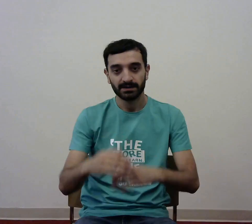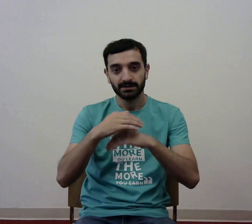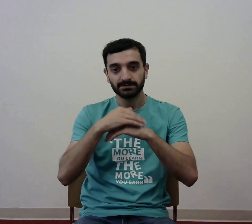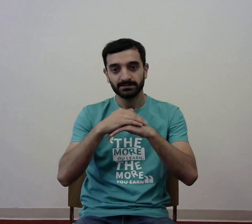axşam